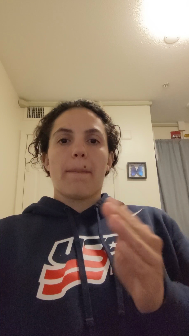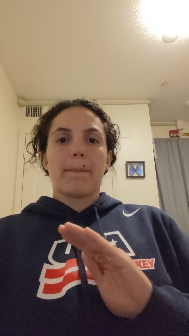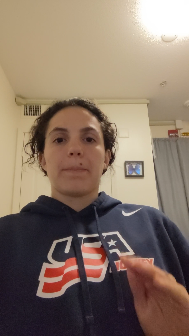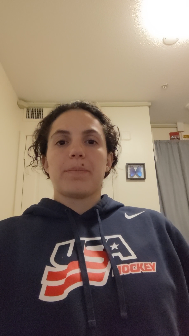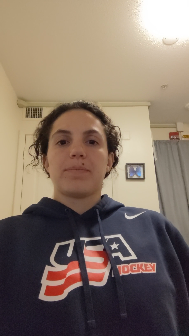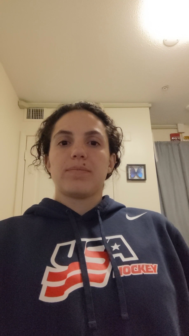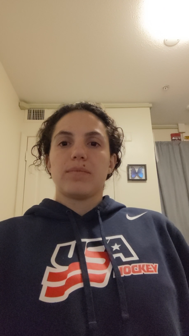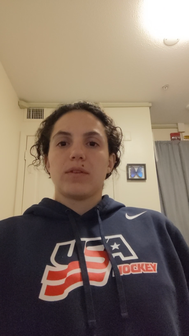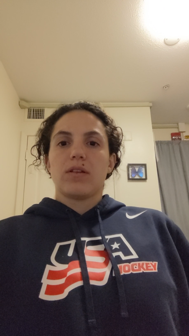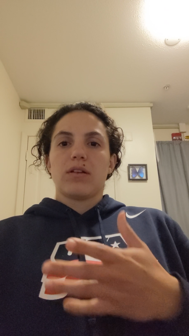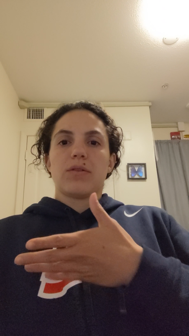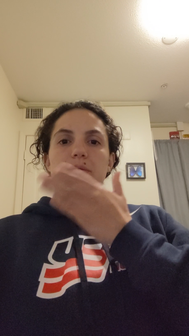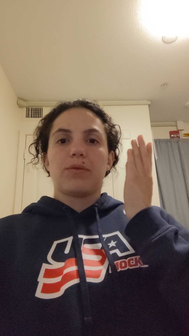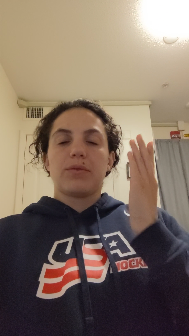all gone